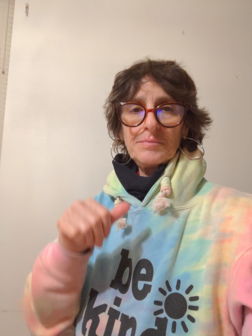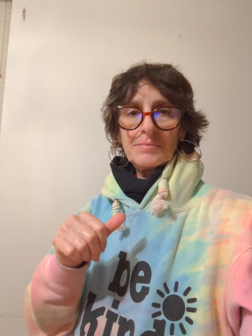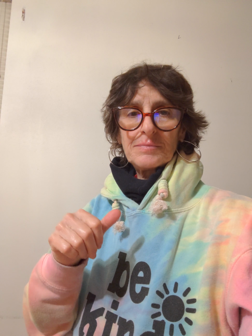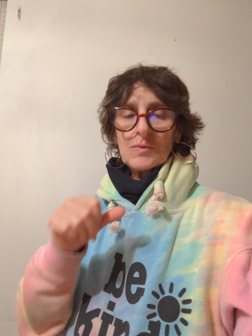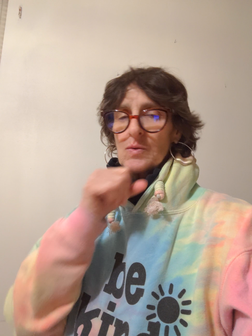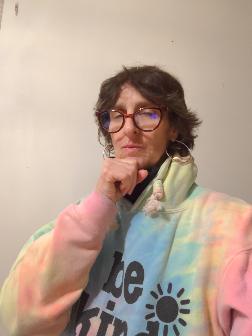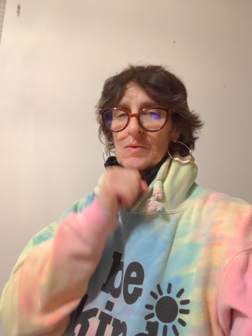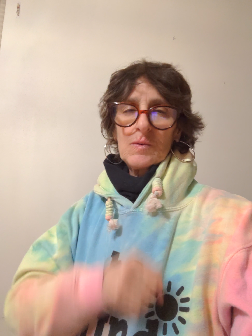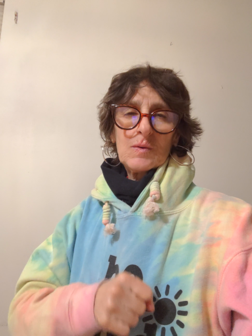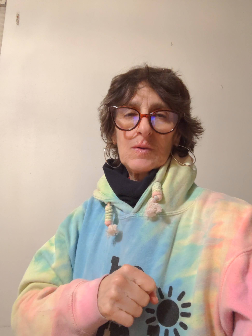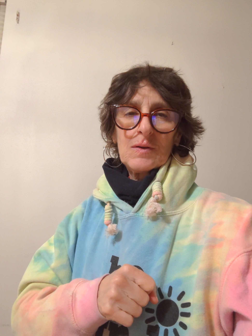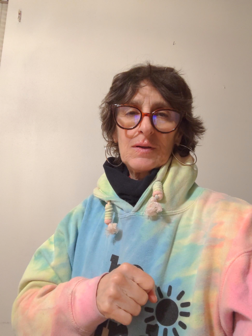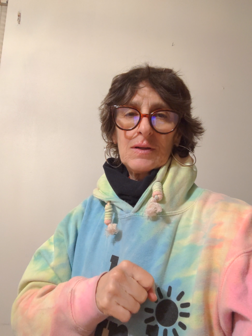old